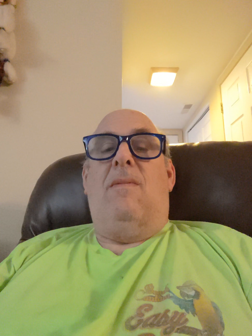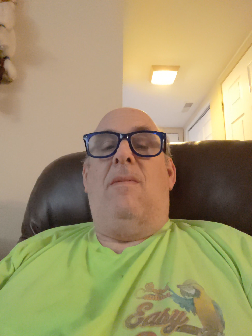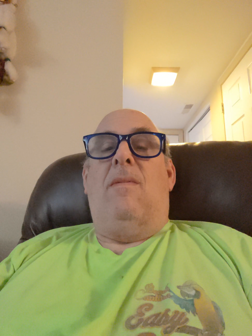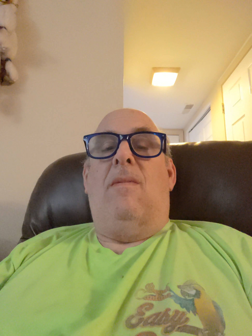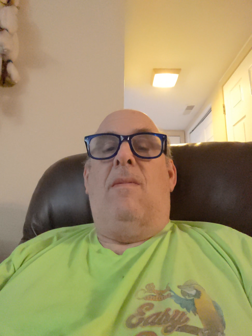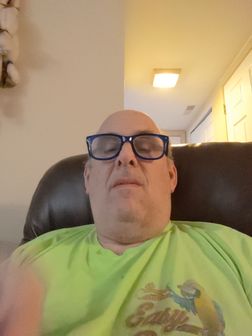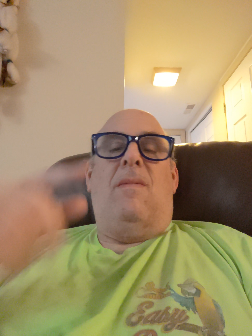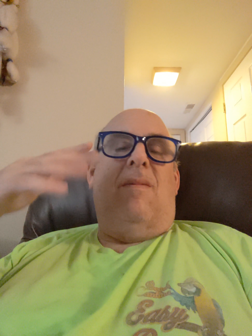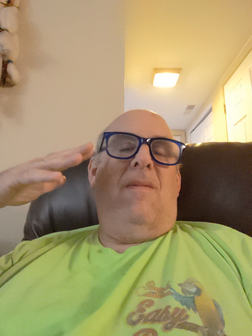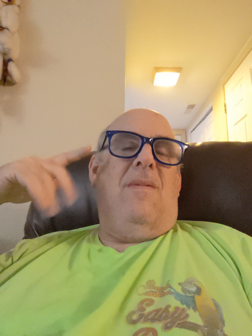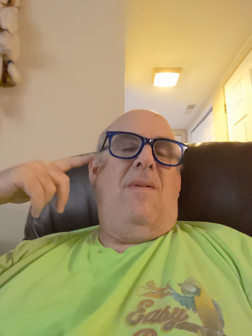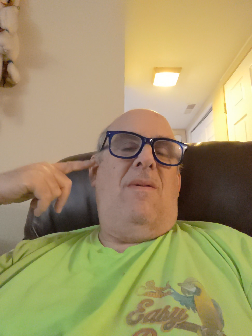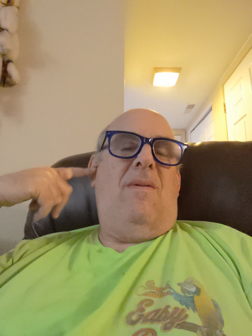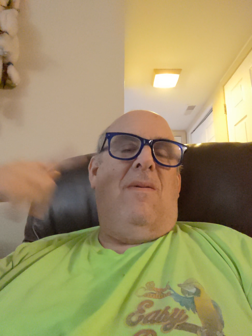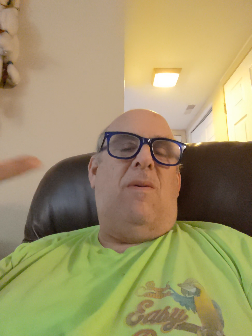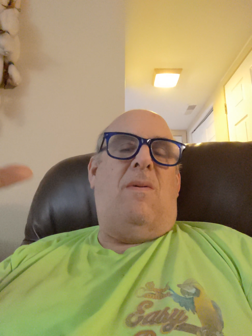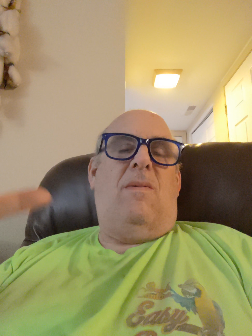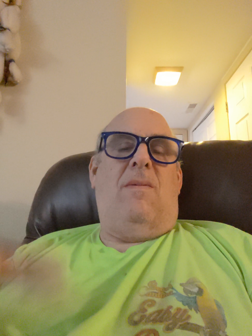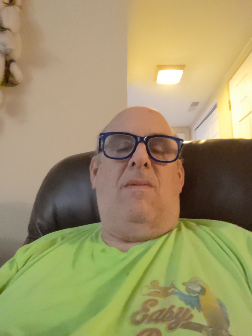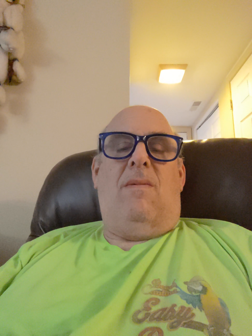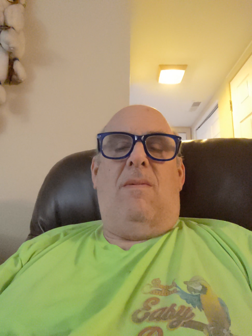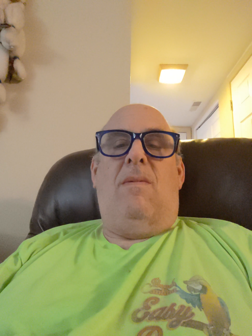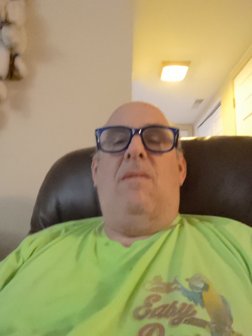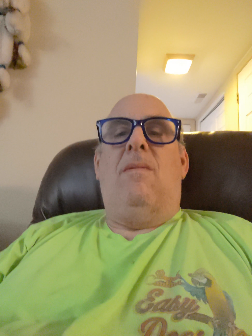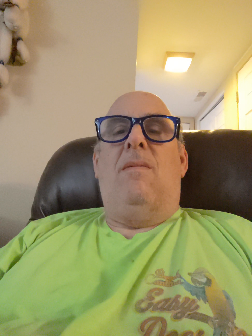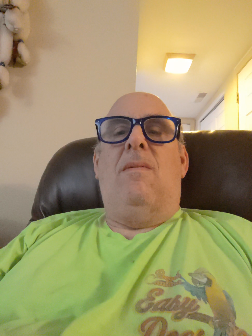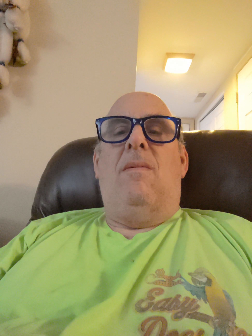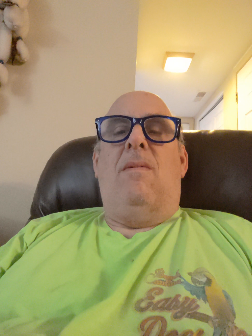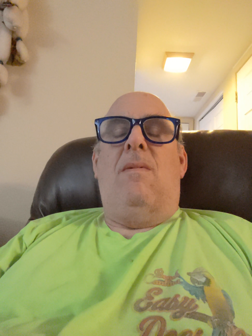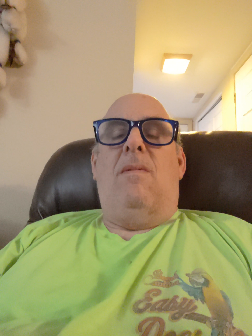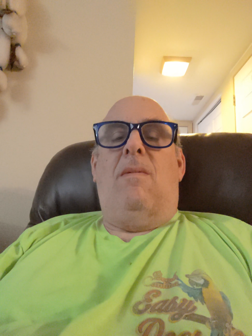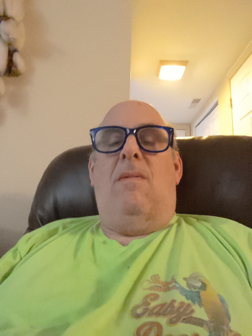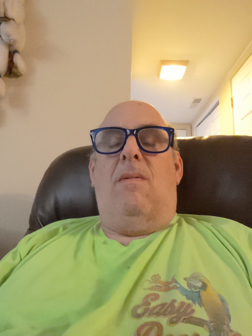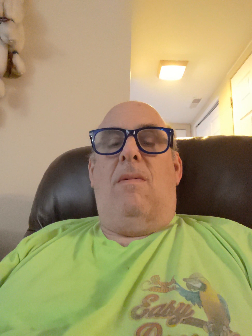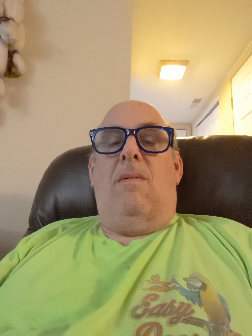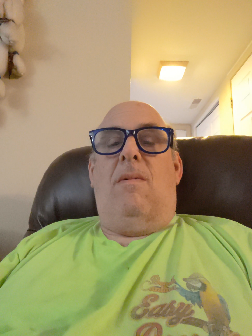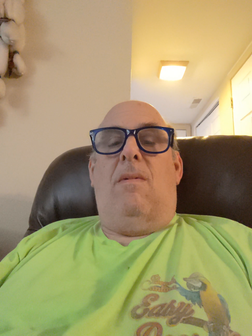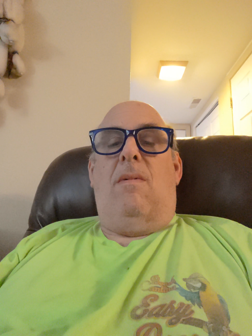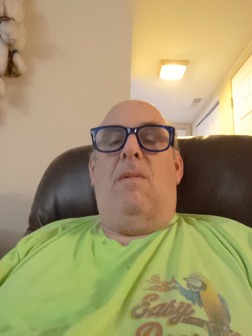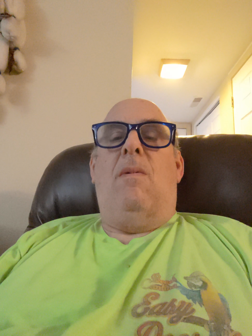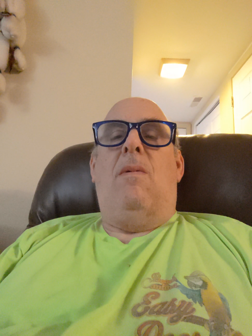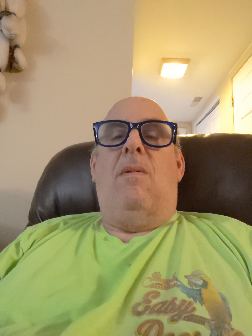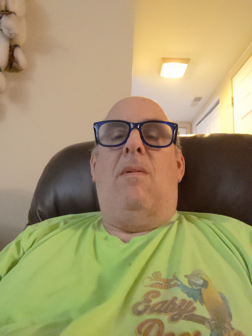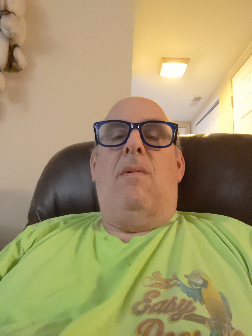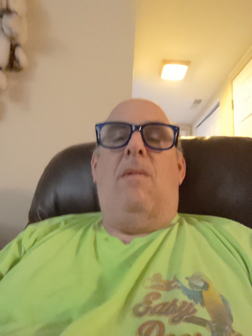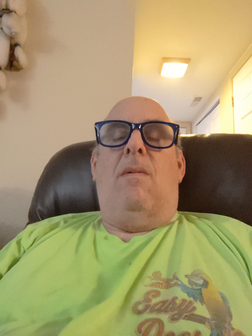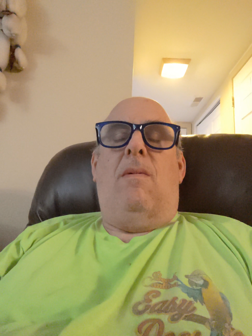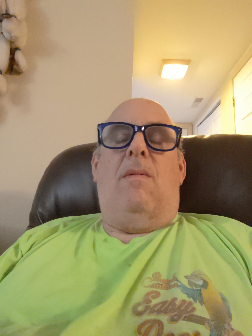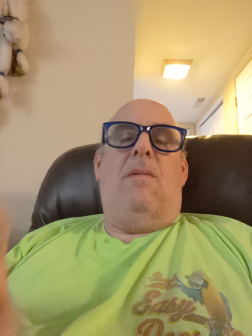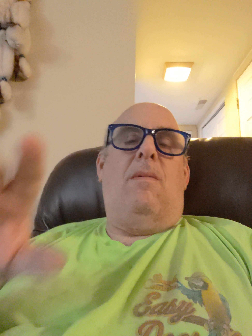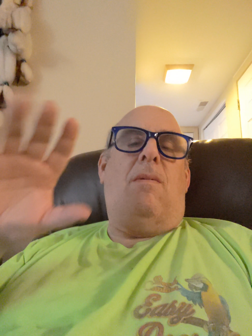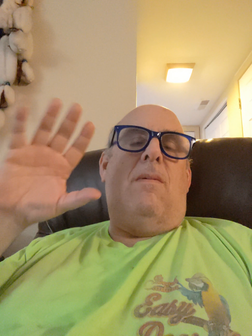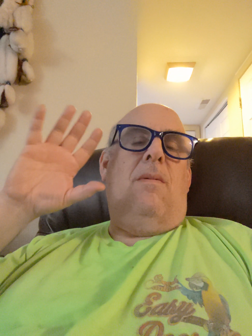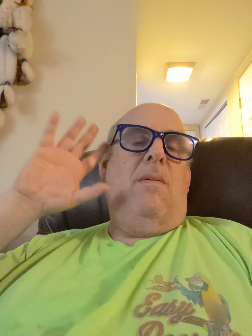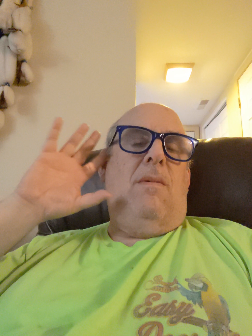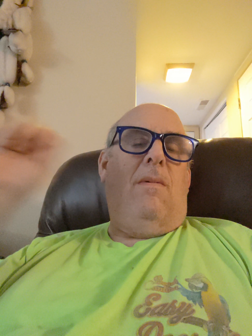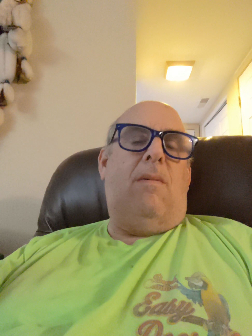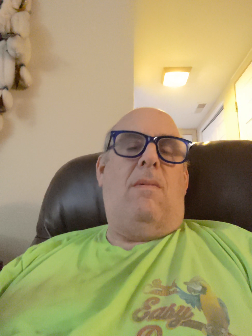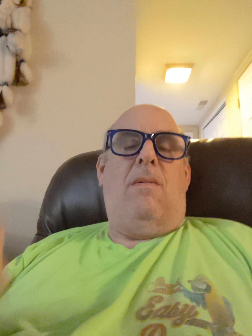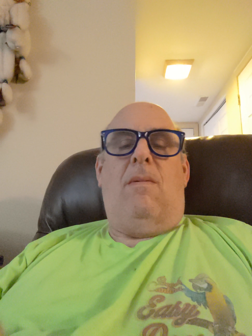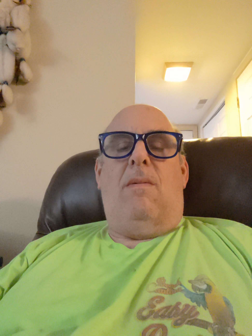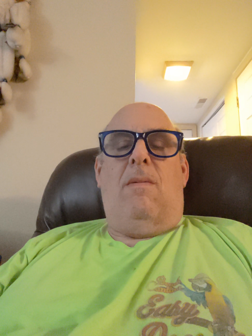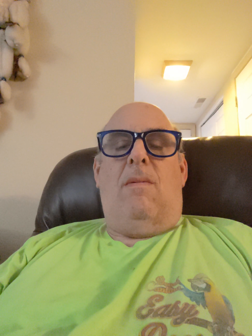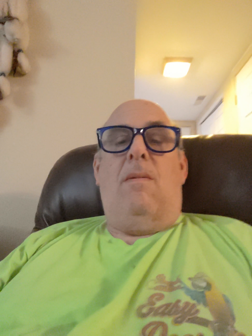loud